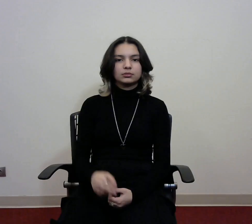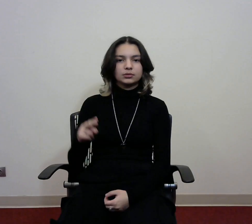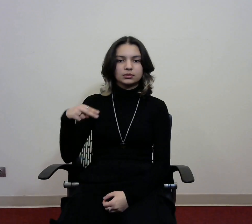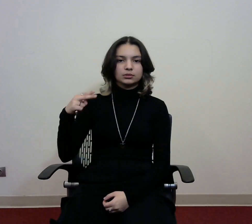D